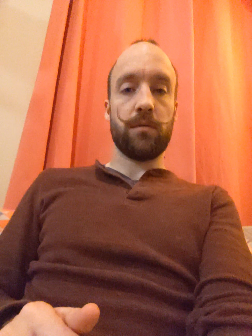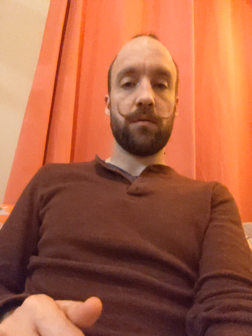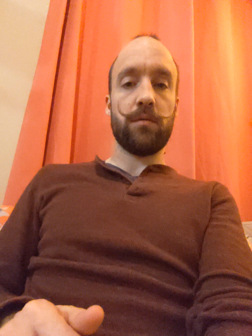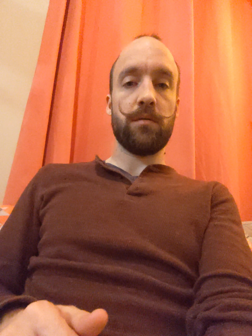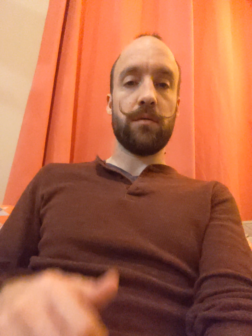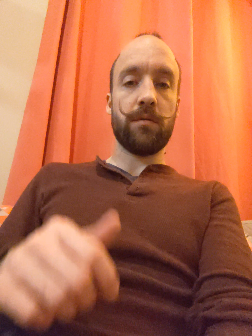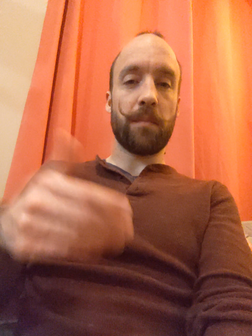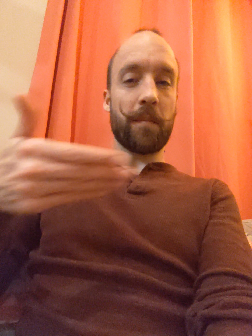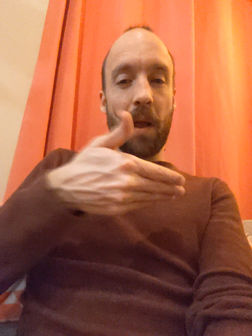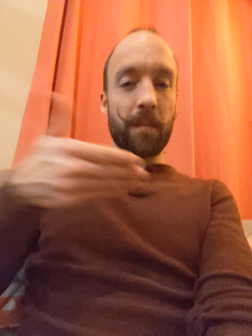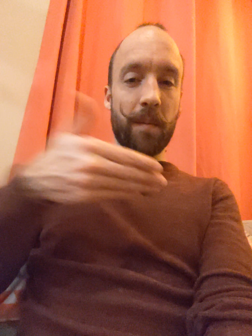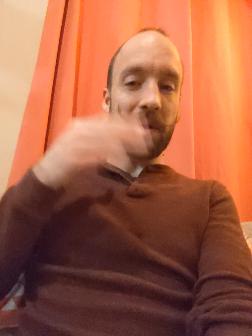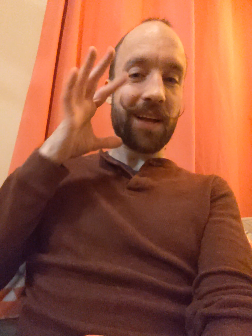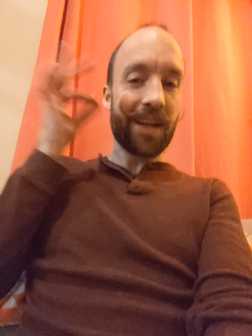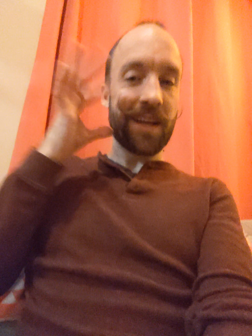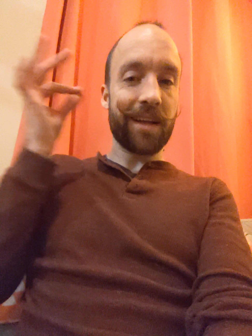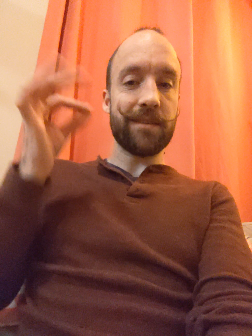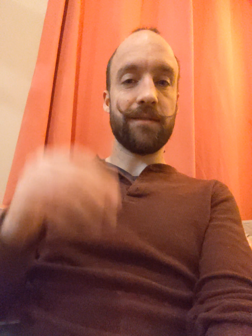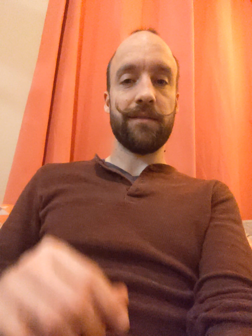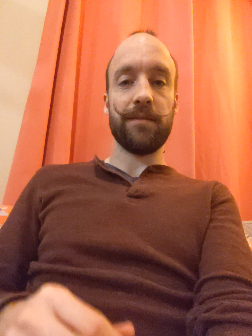kitty